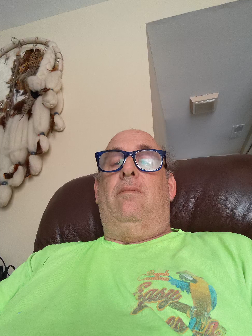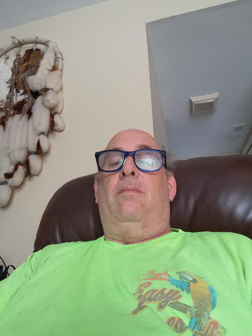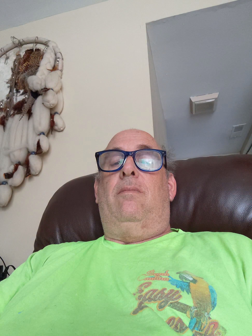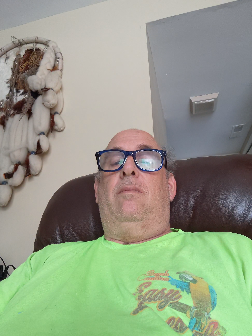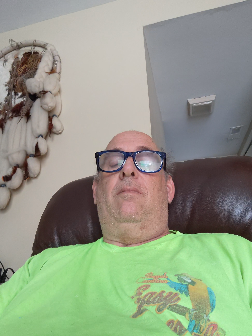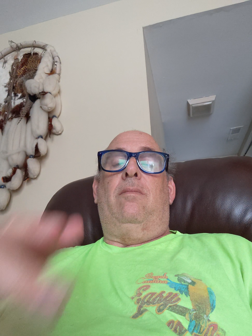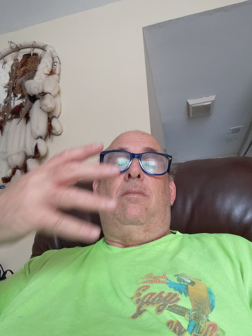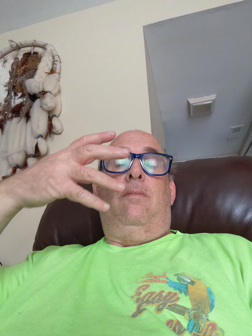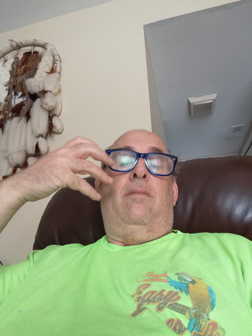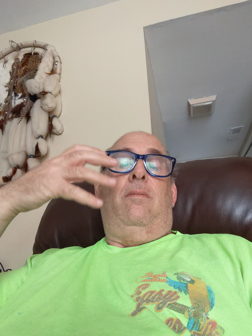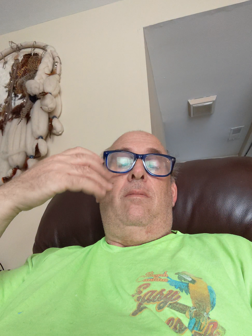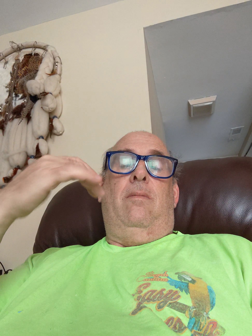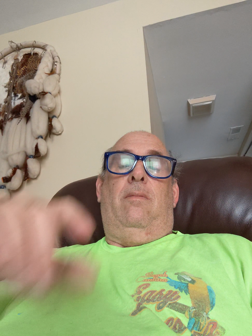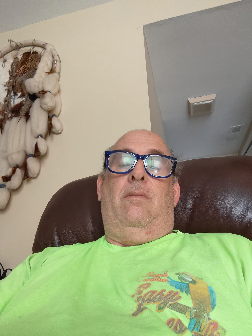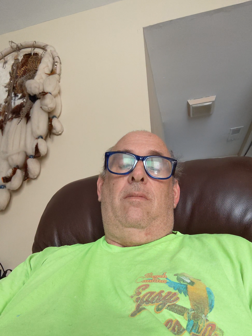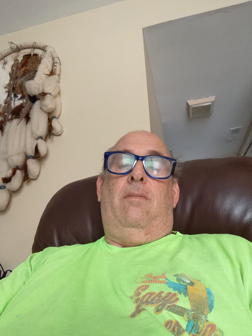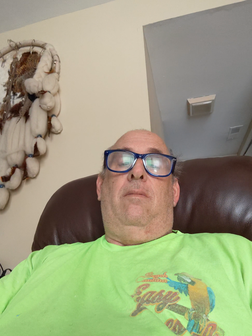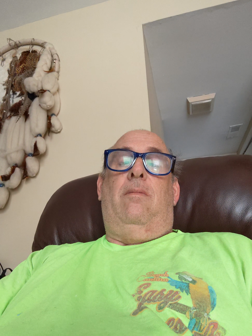tiger